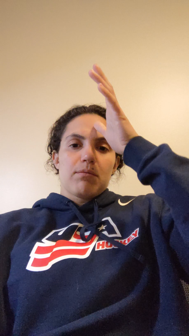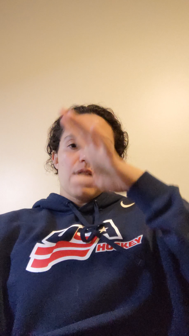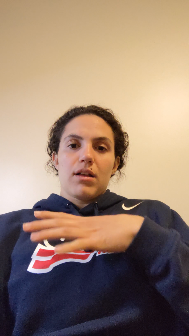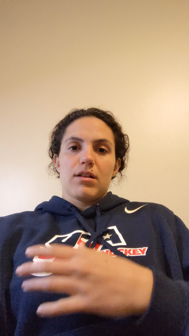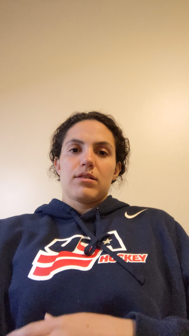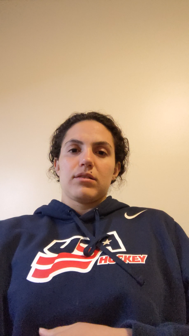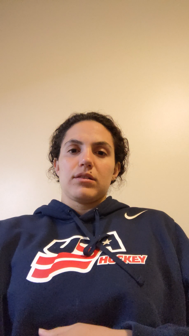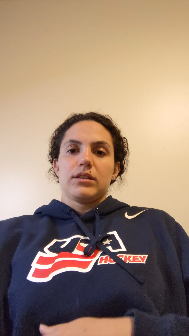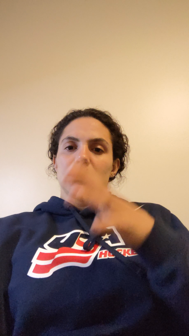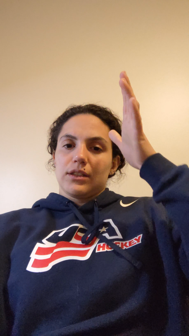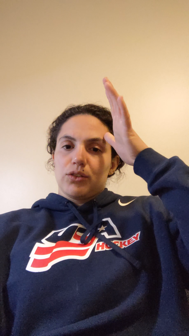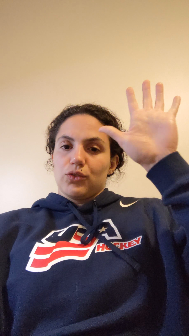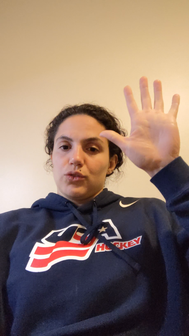deer